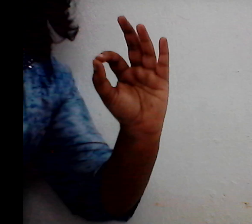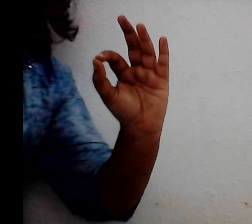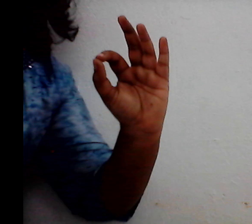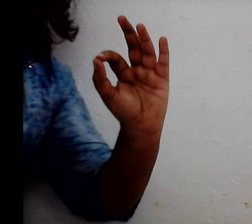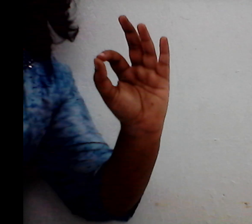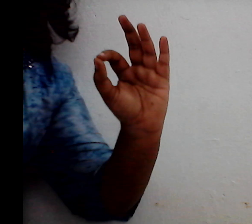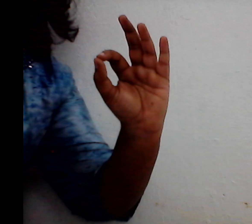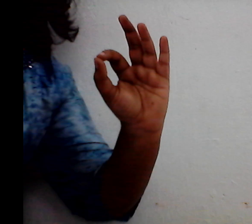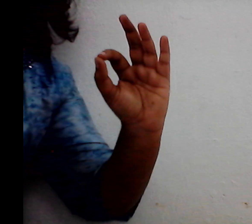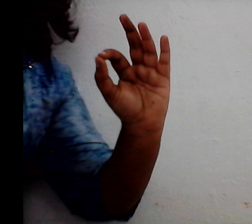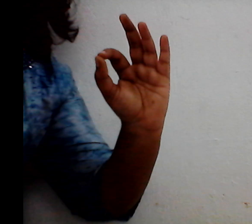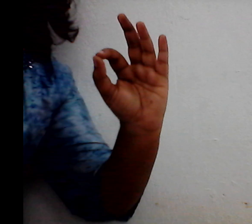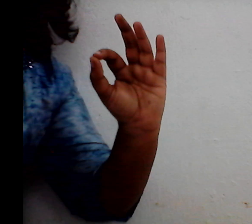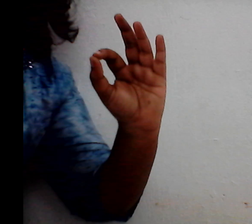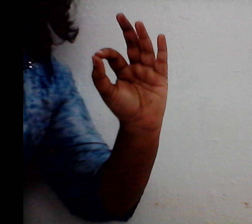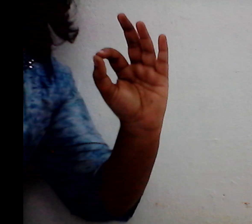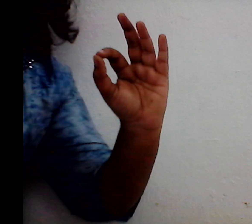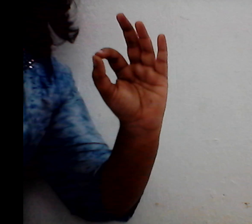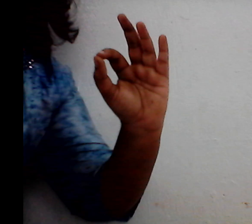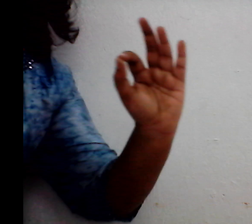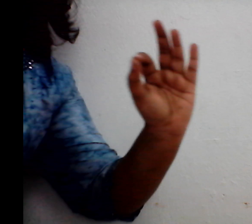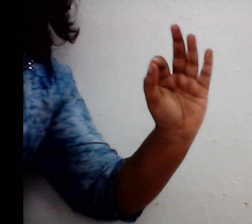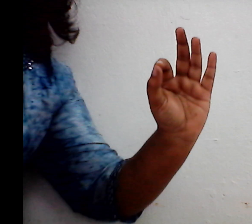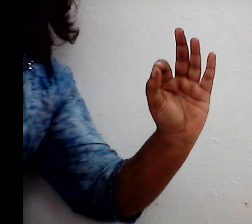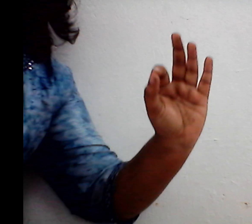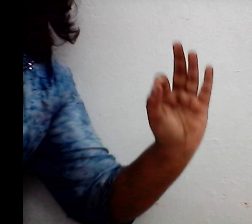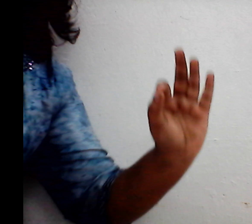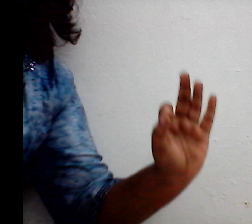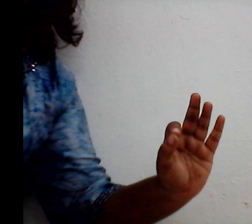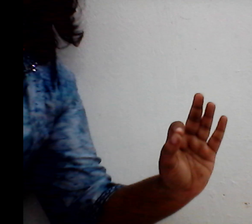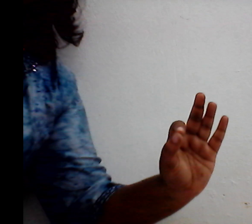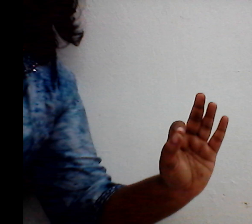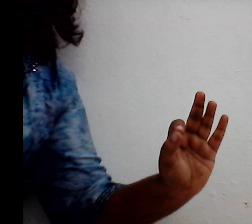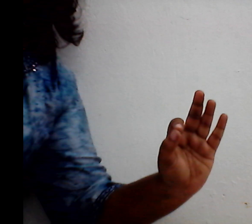ഔ